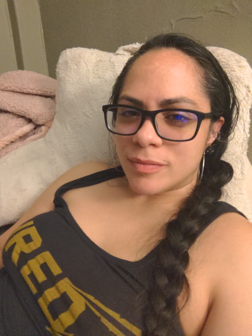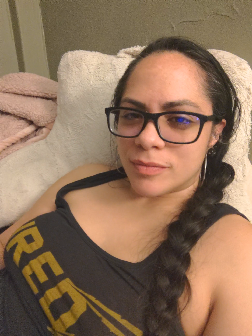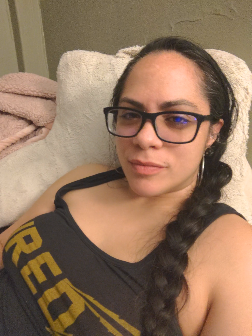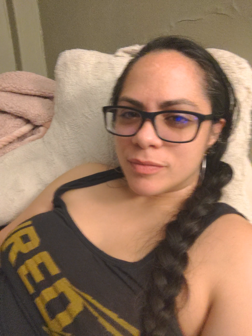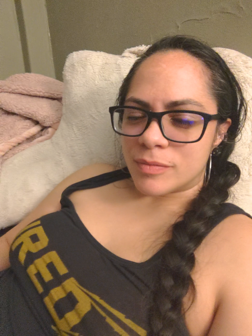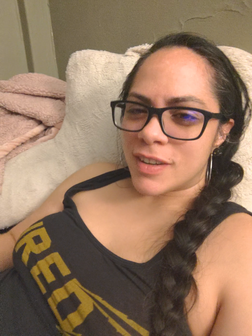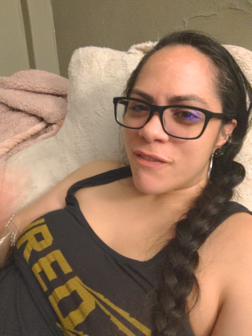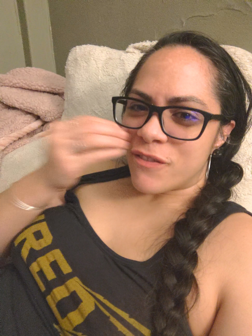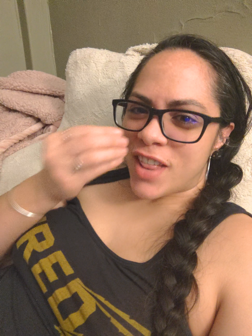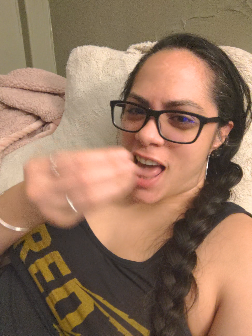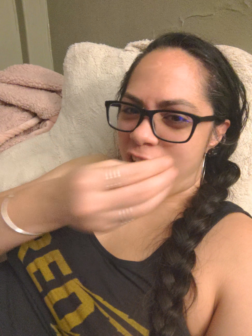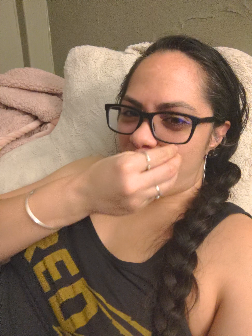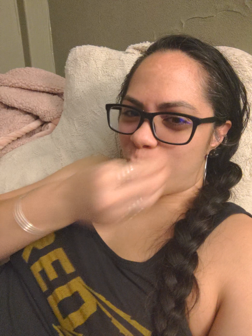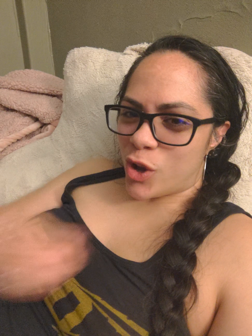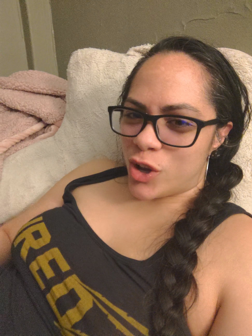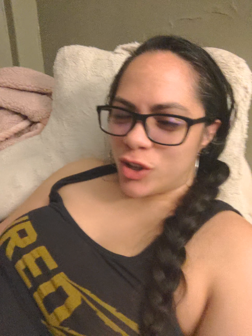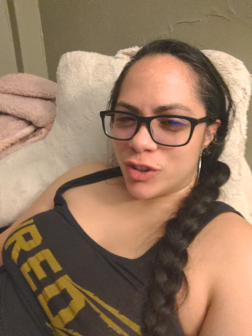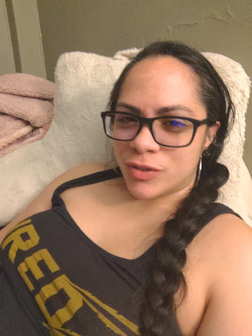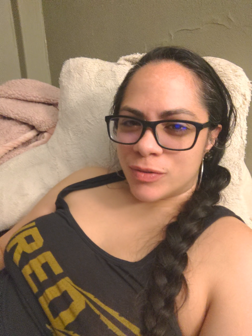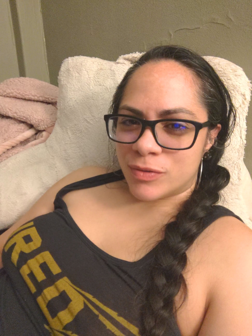flower